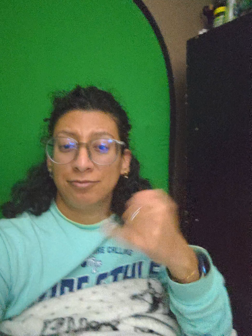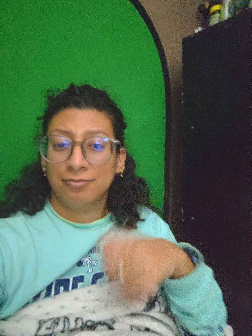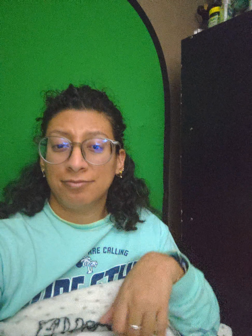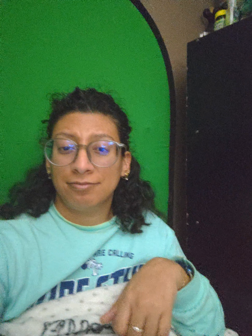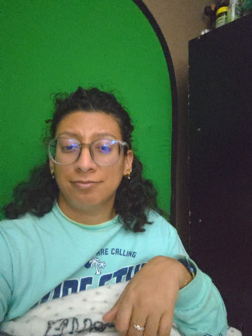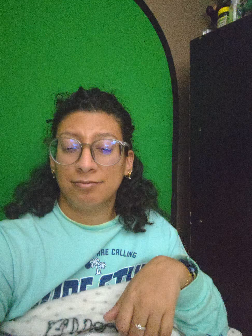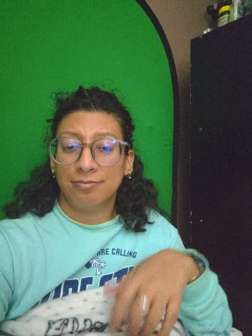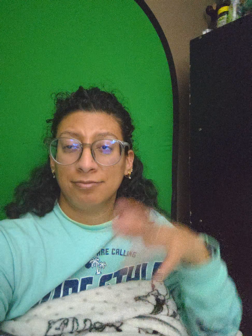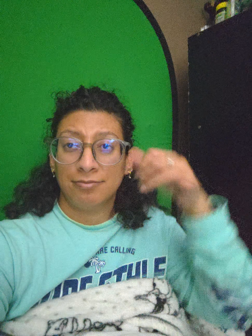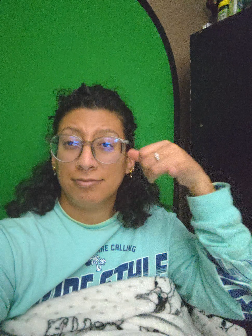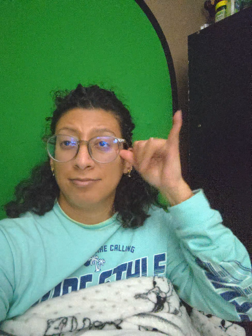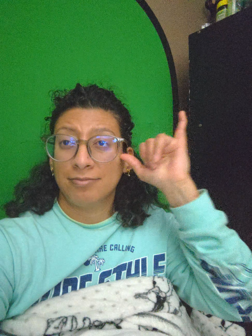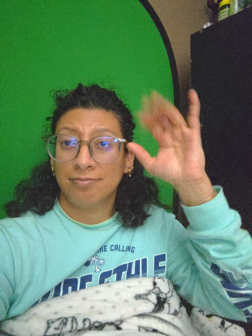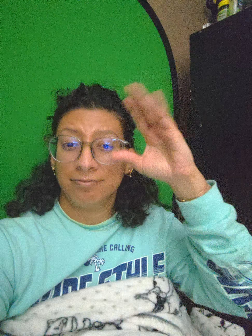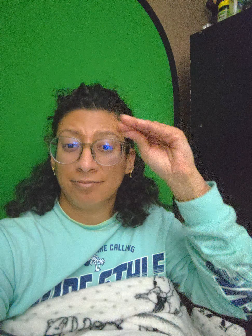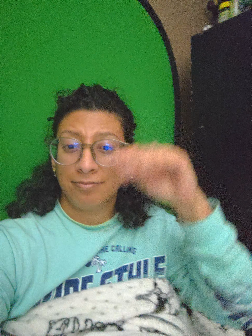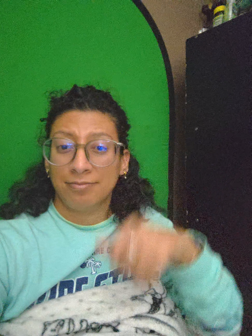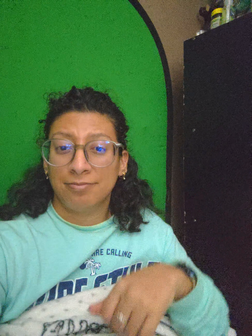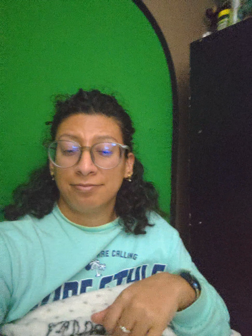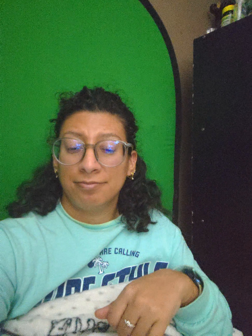cowboy